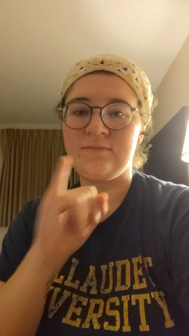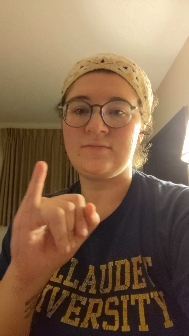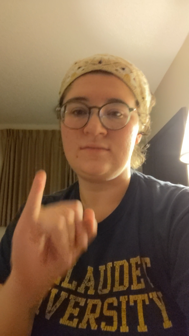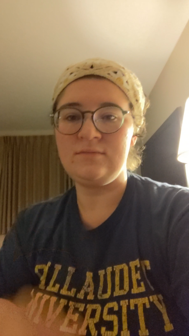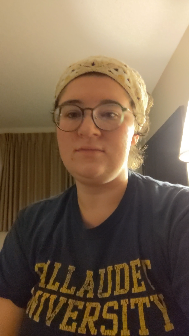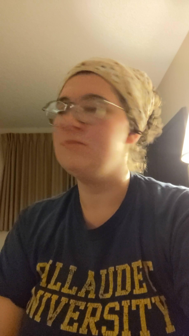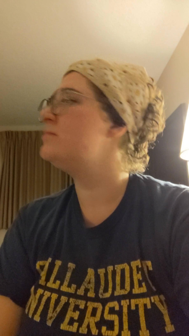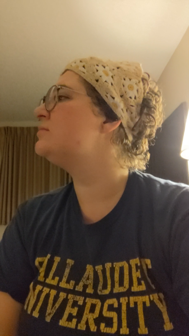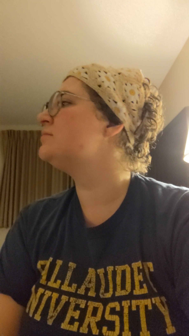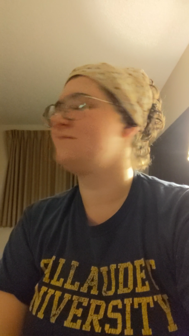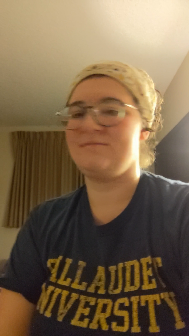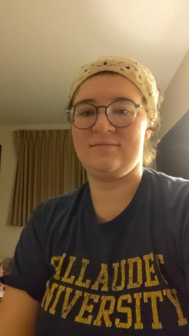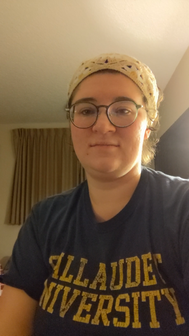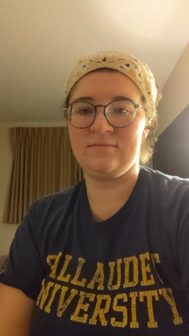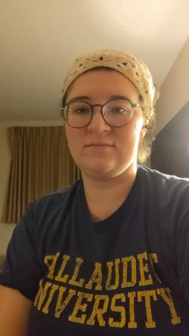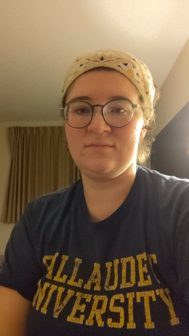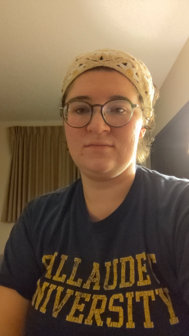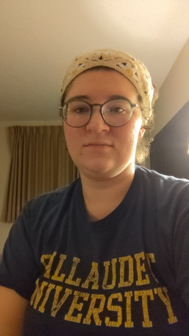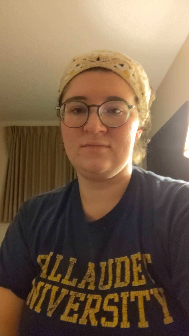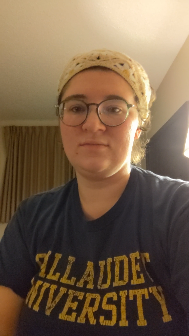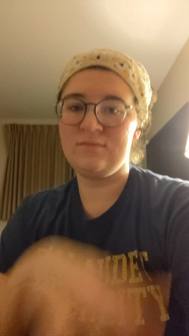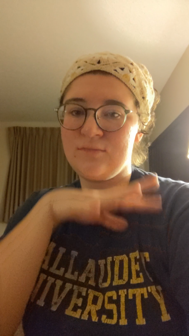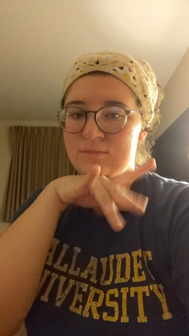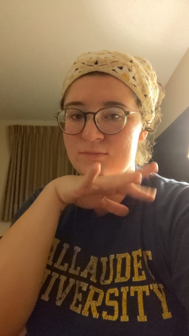naughty